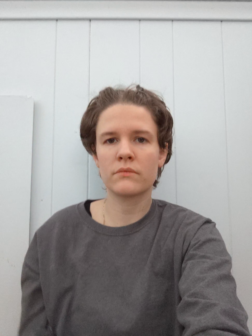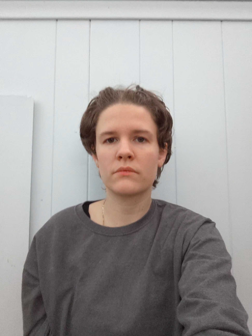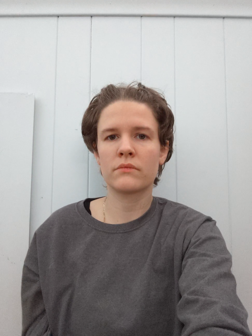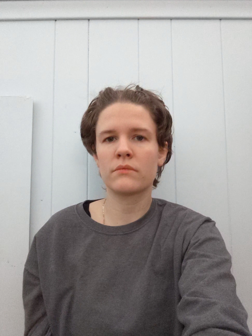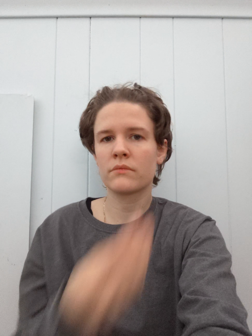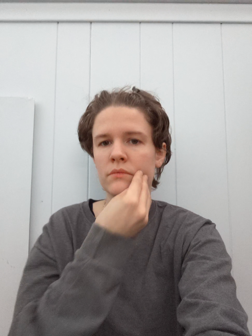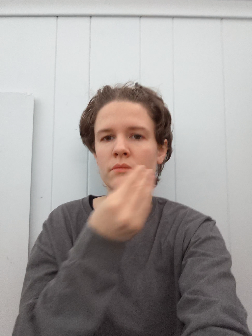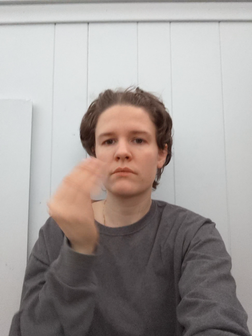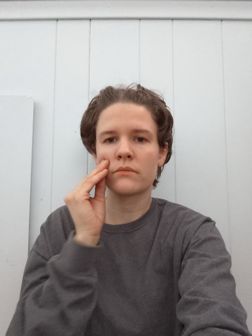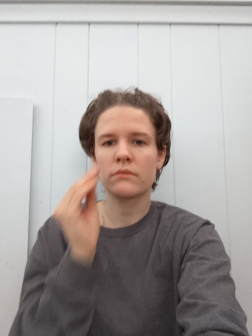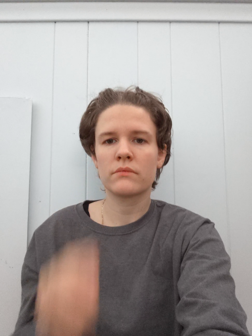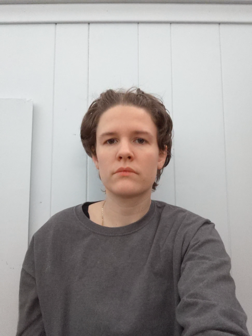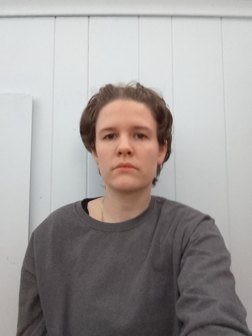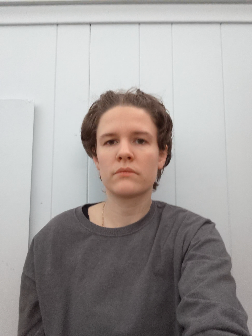flower